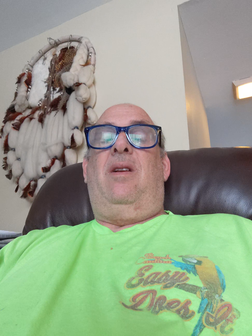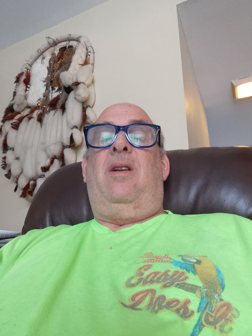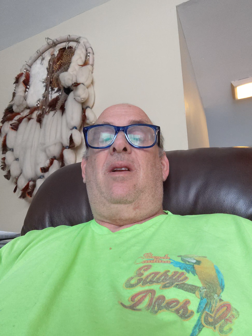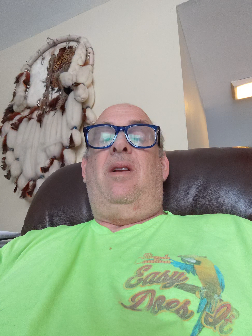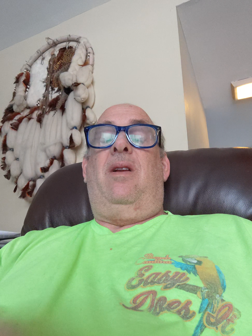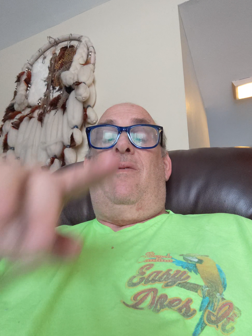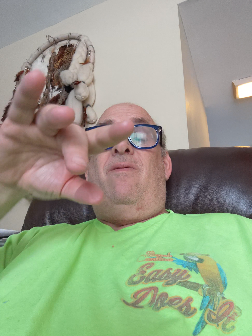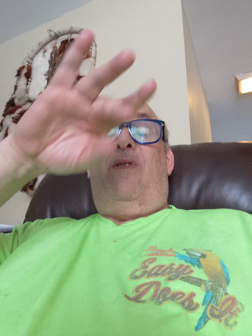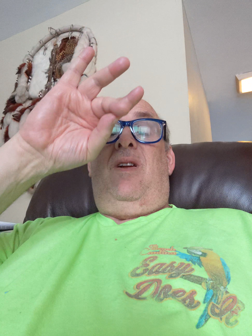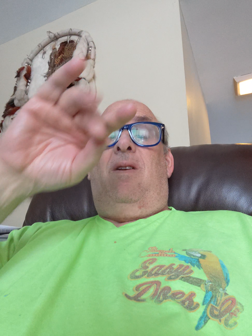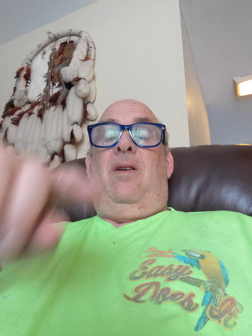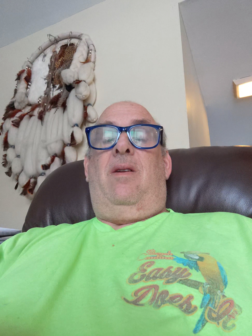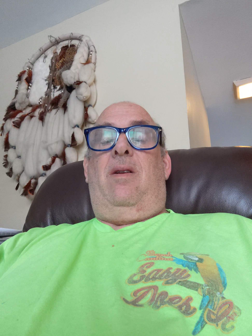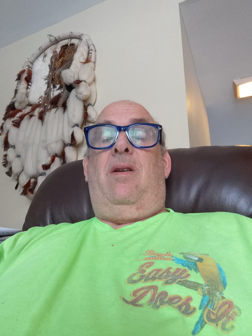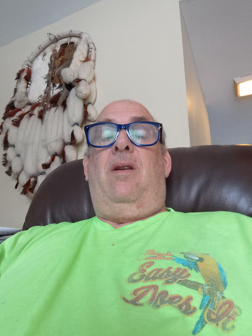find